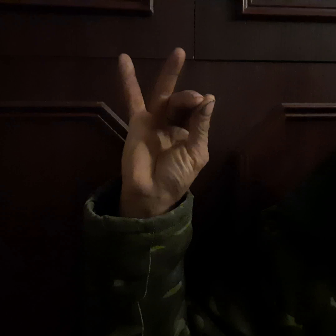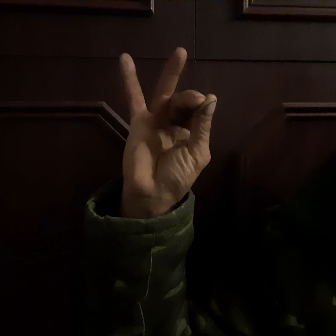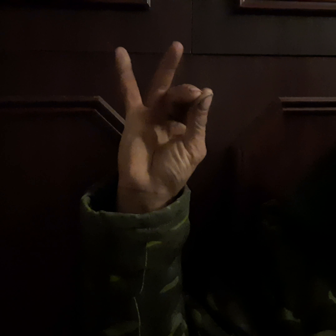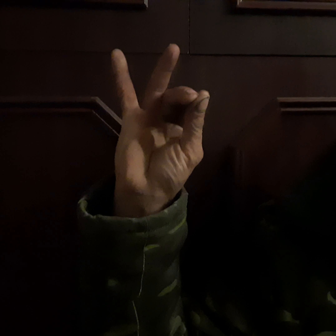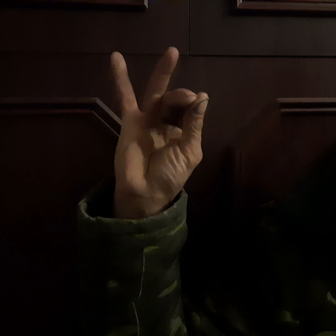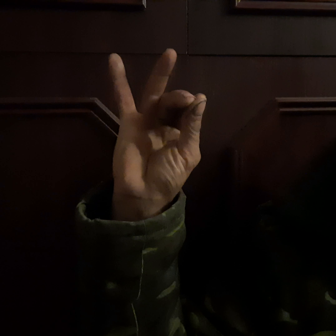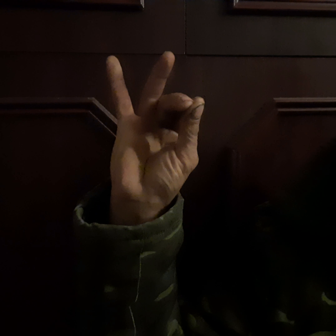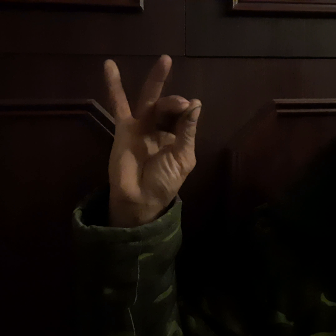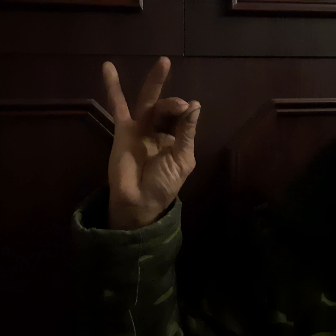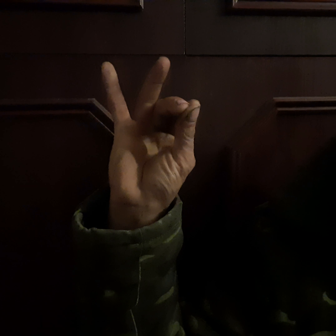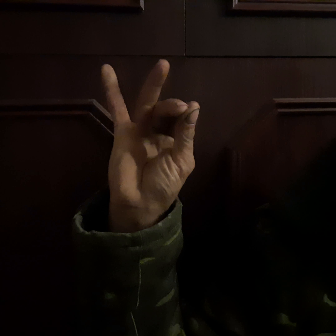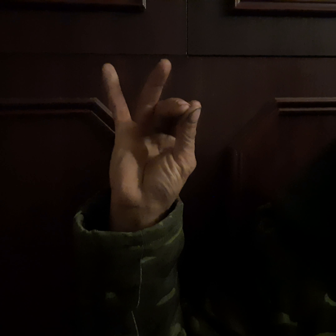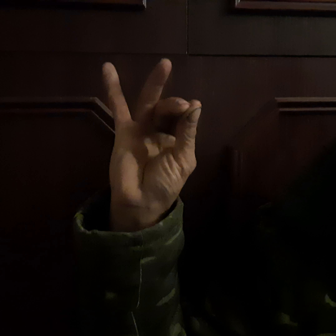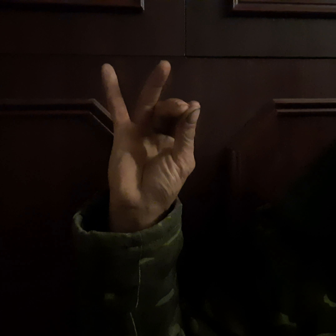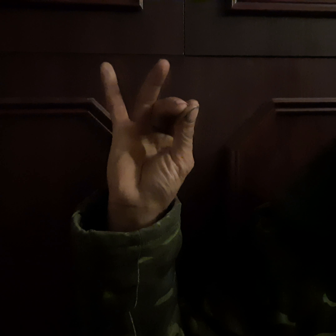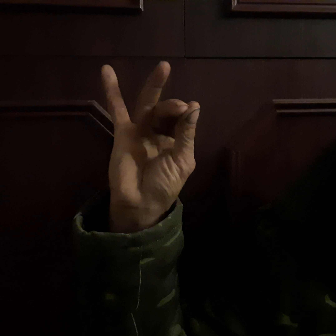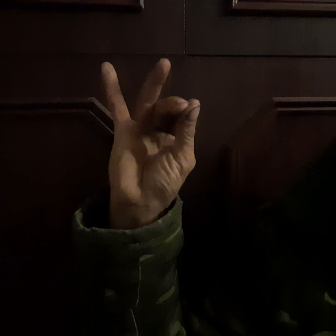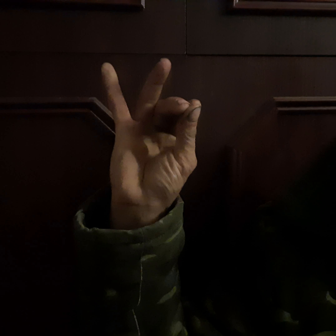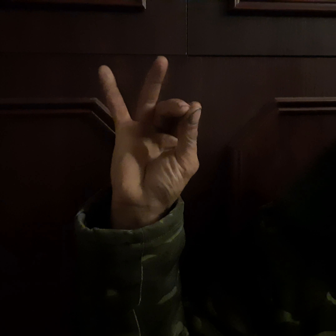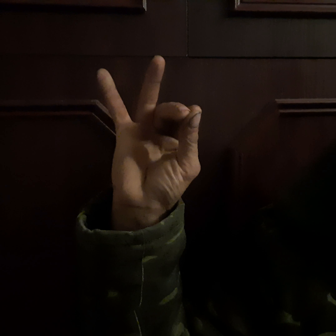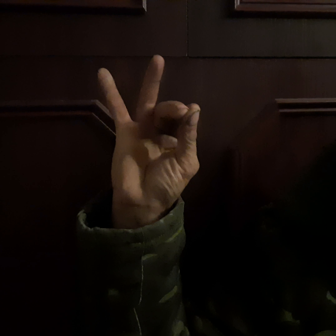И